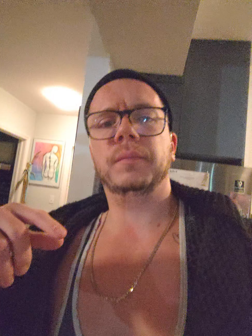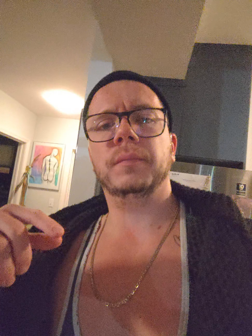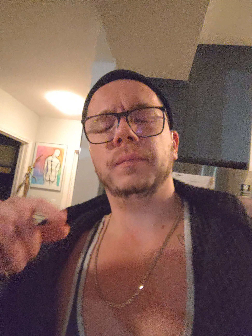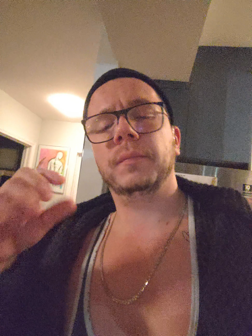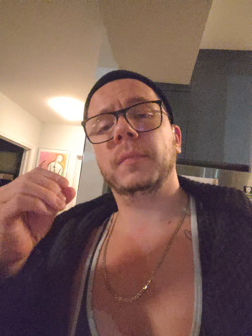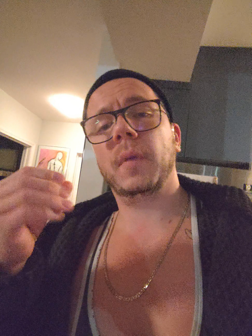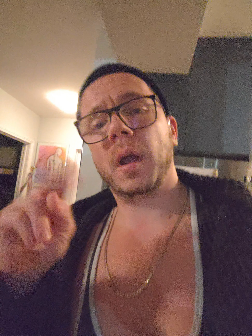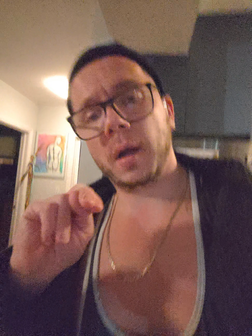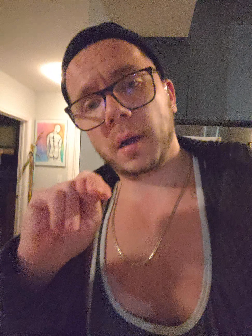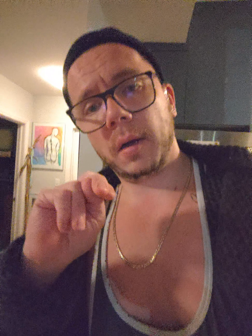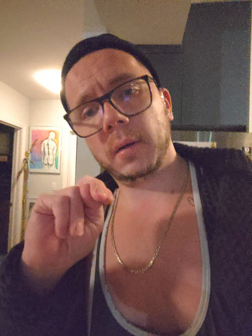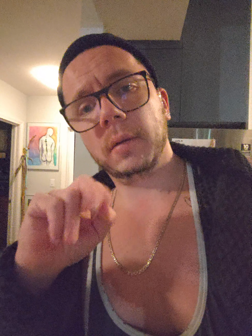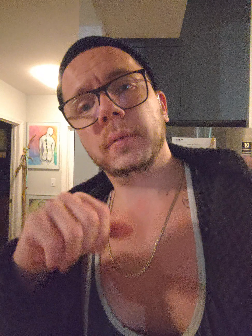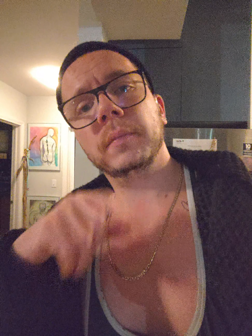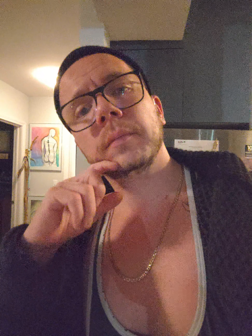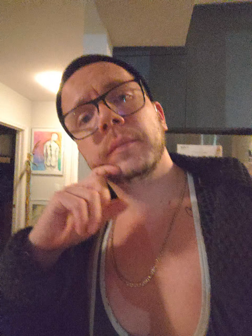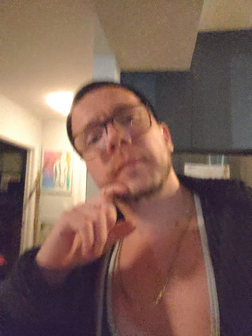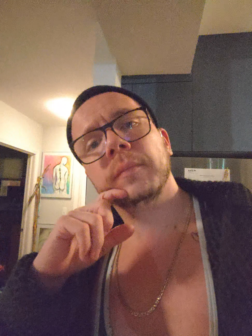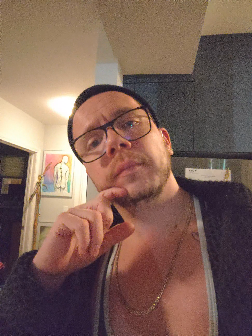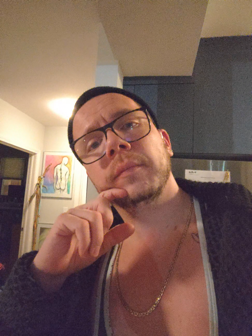on